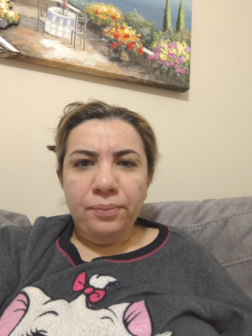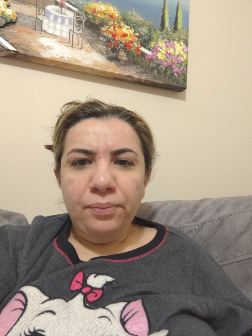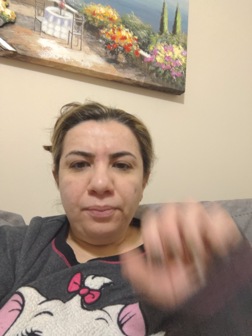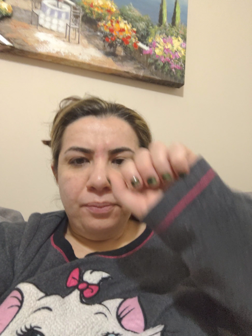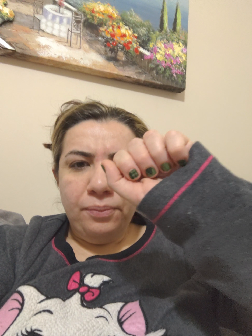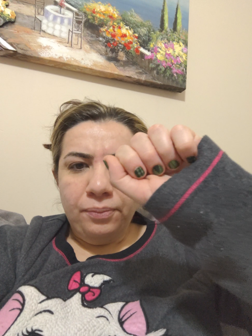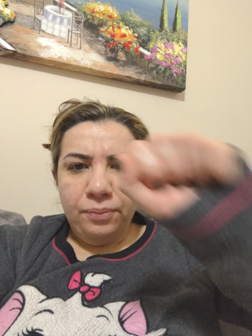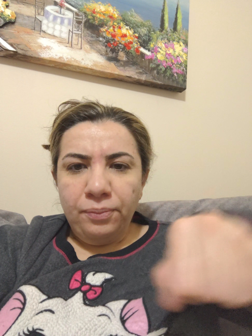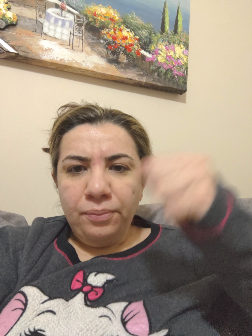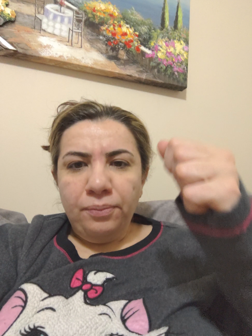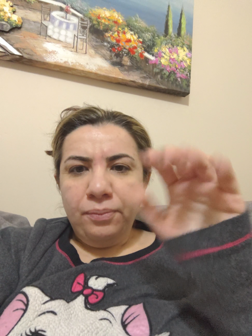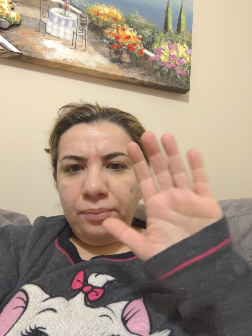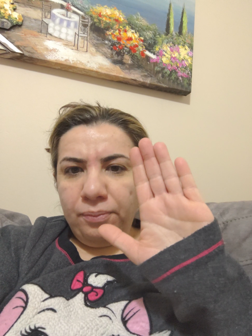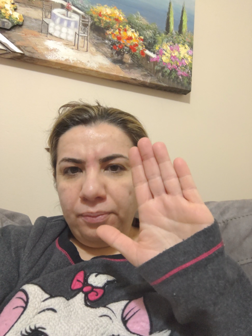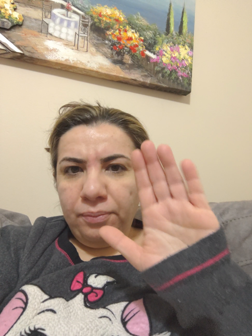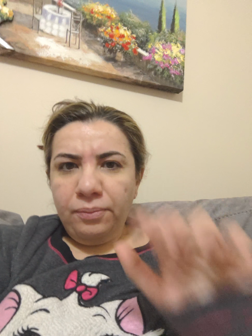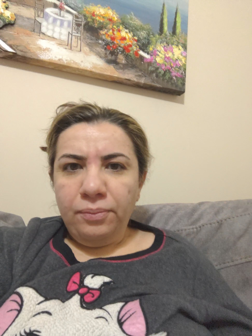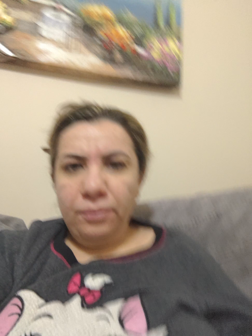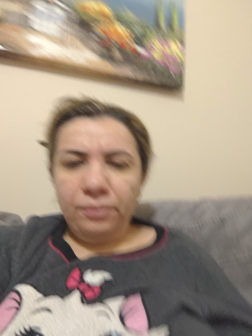mitten